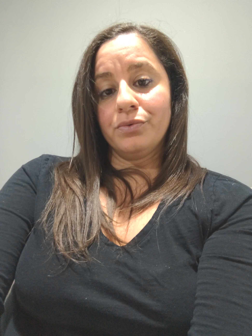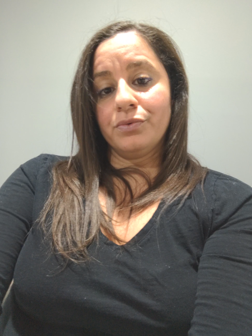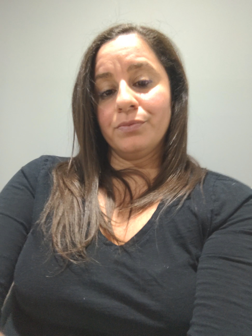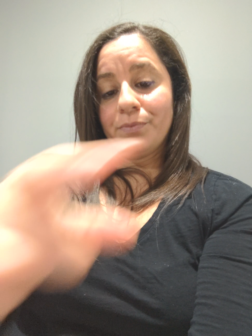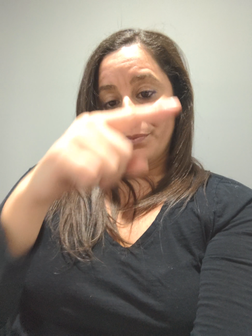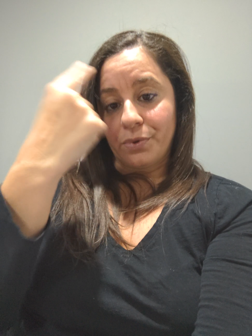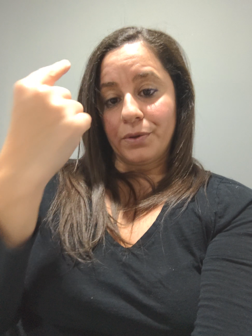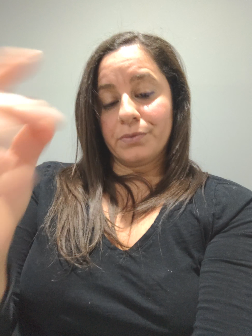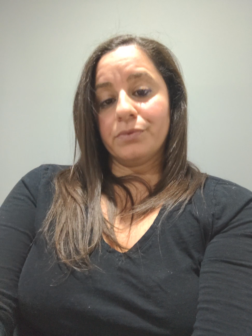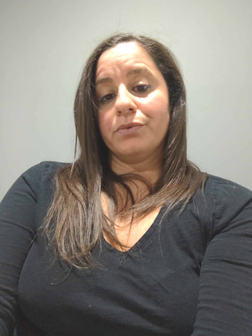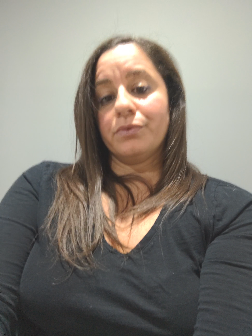black